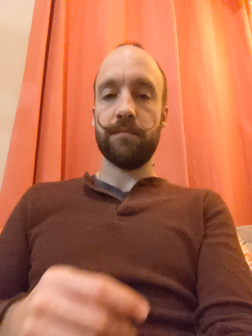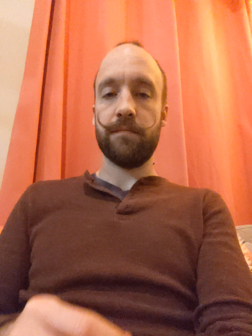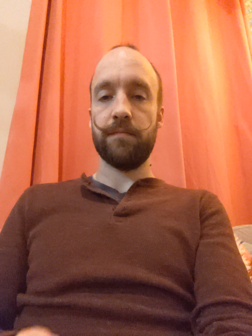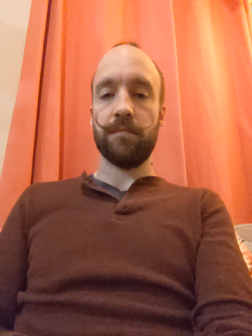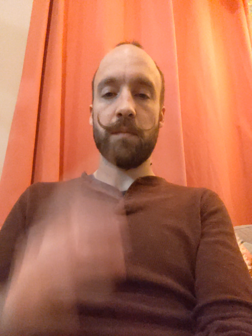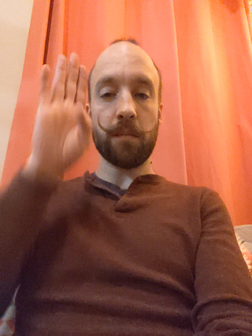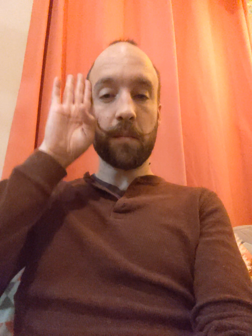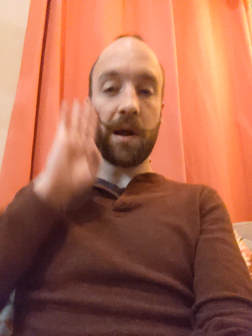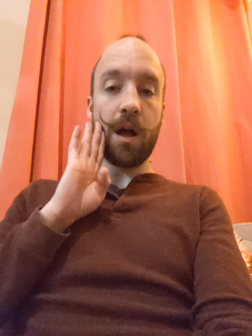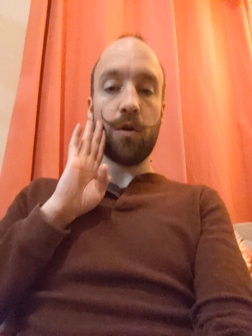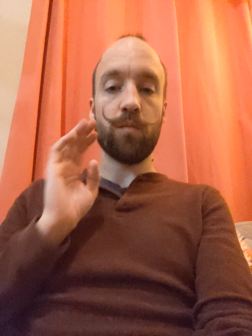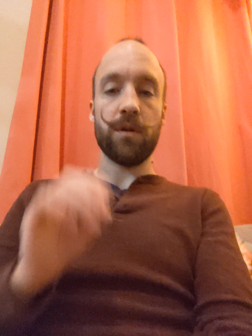brown